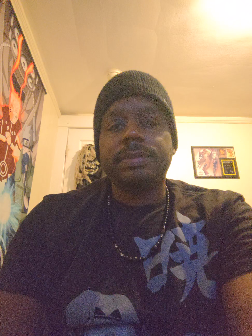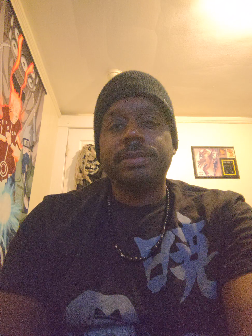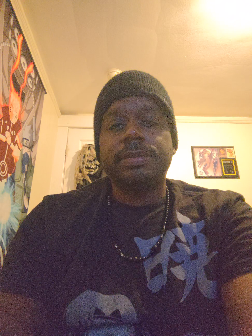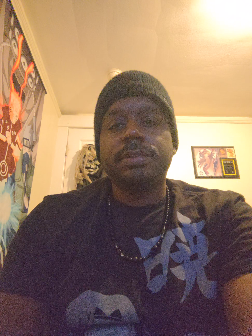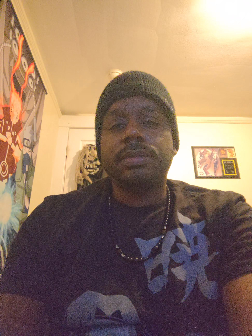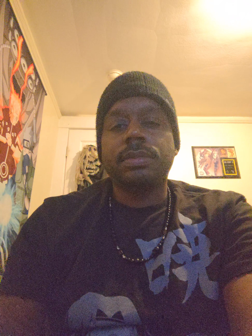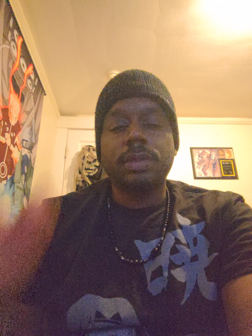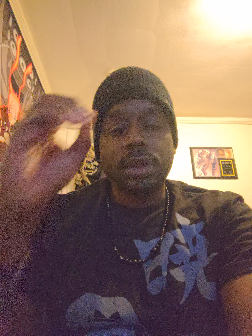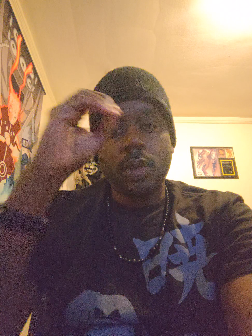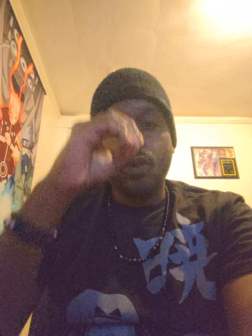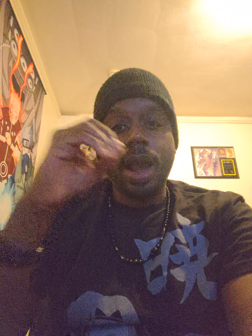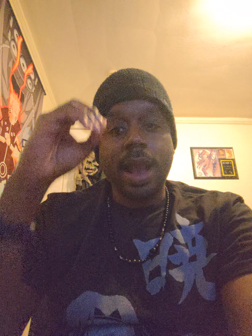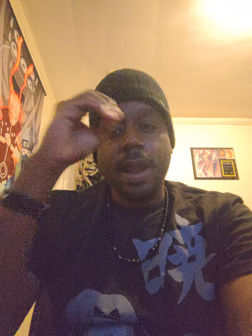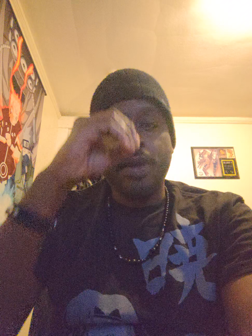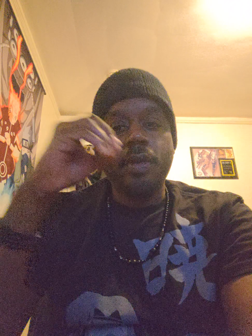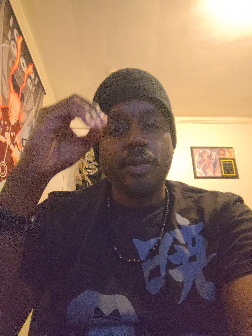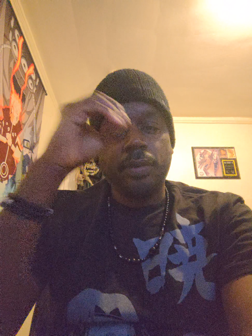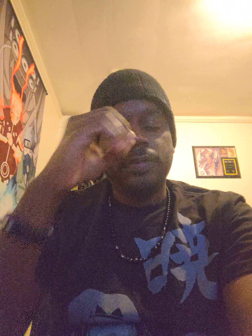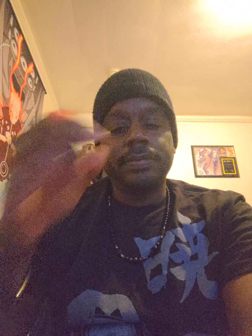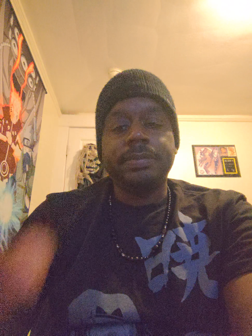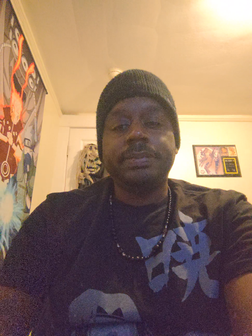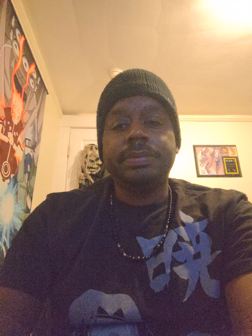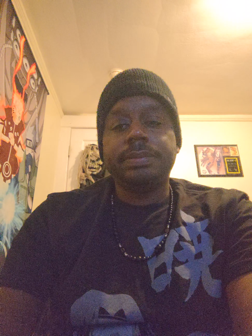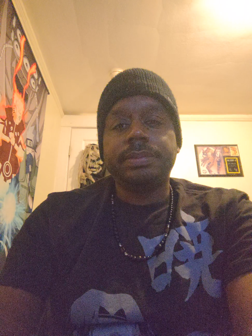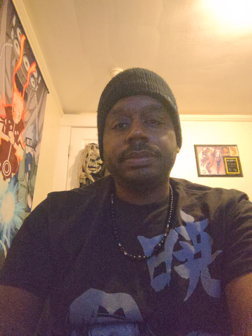owl